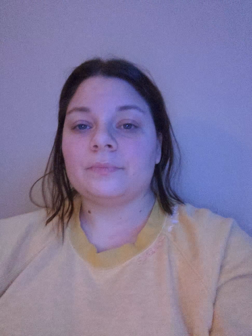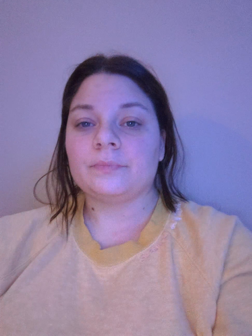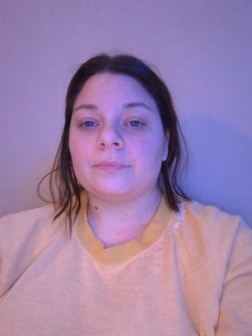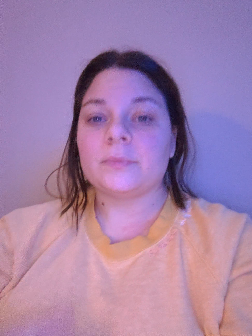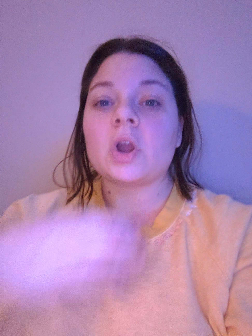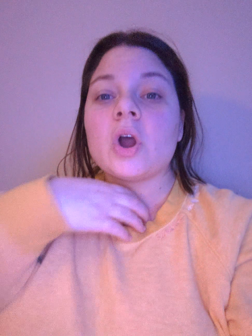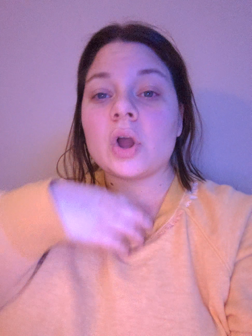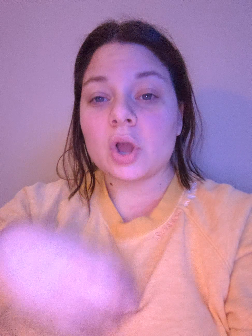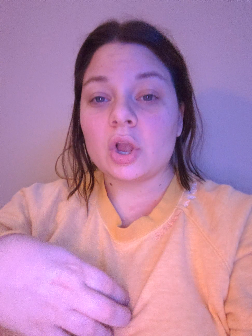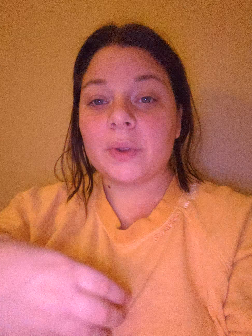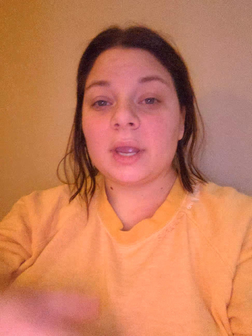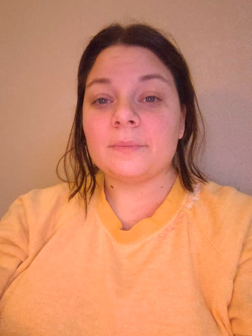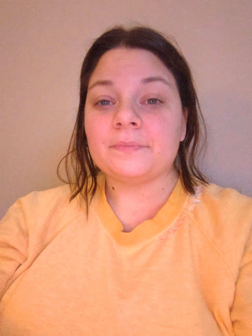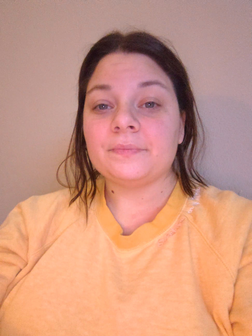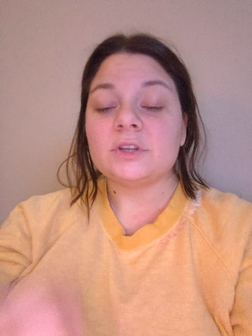hungry